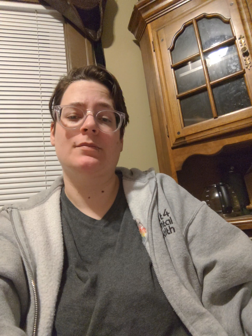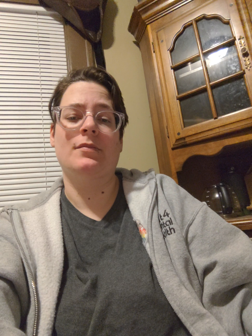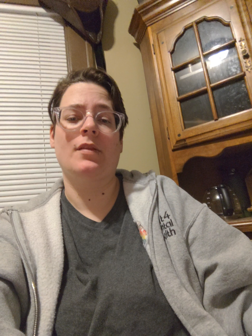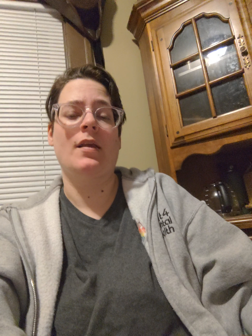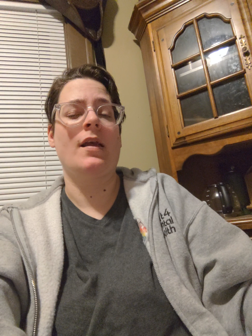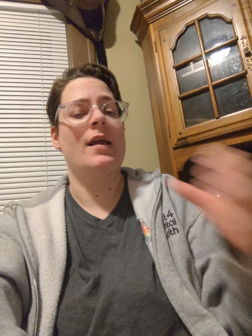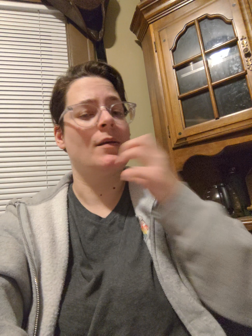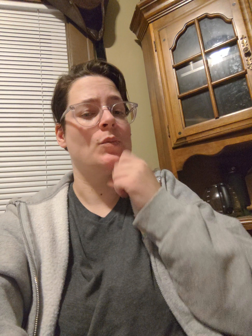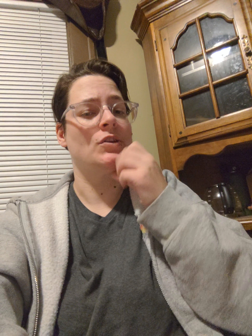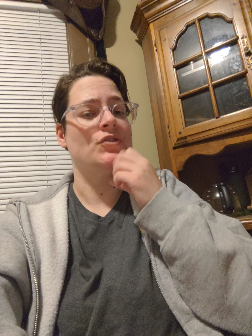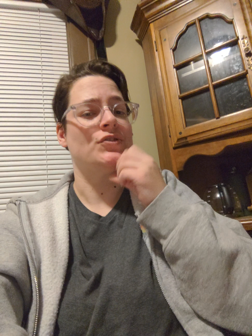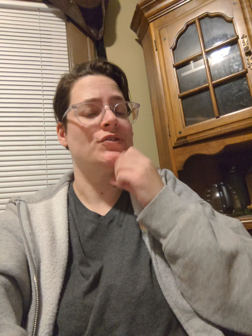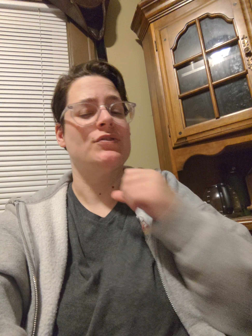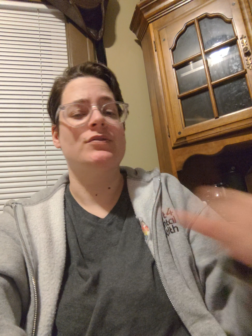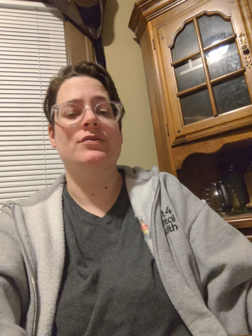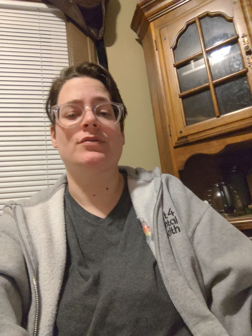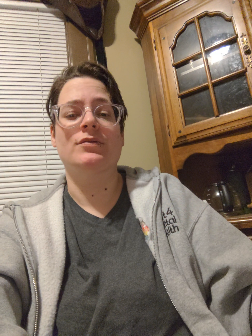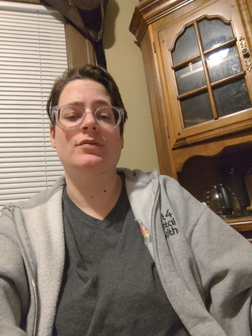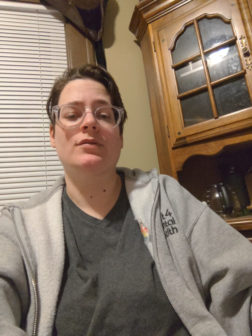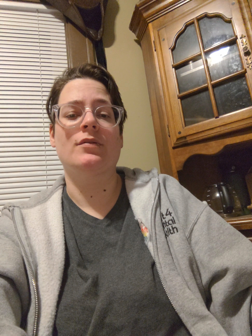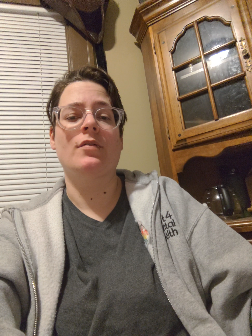underwear